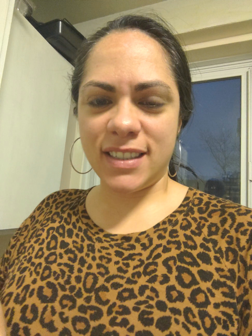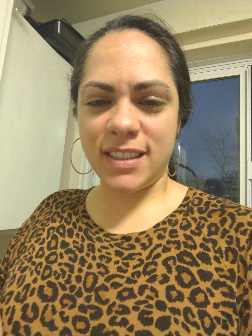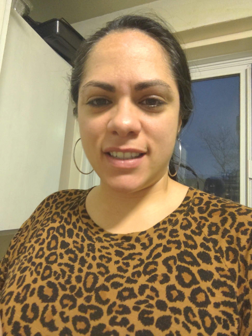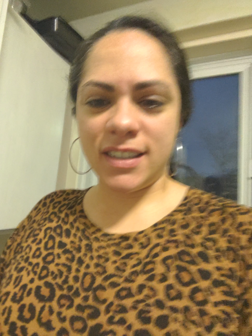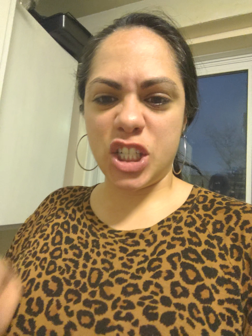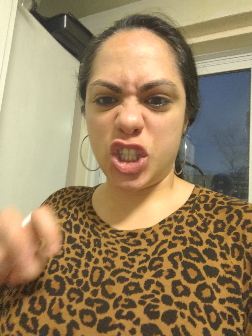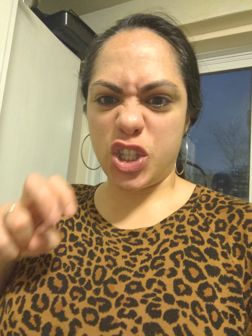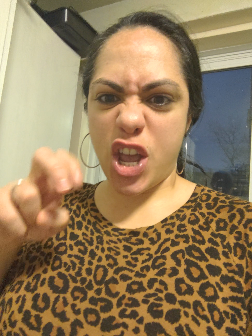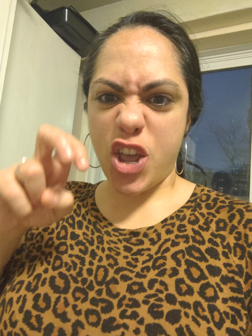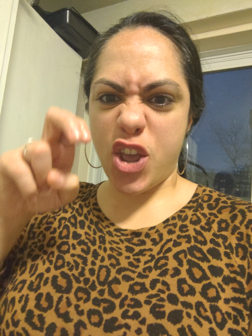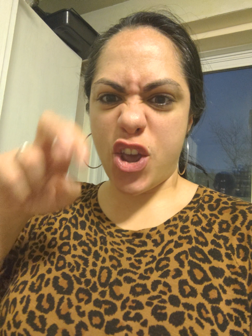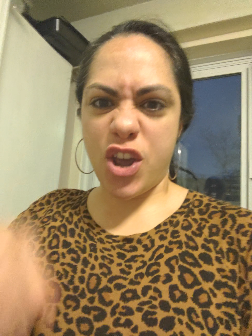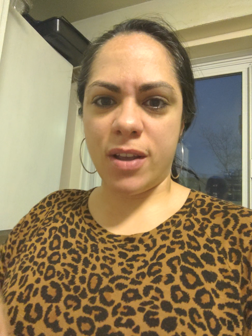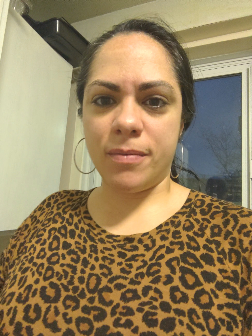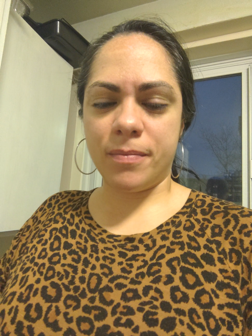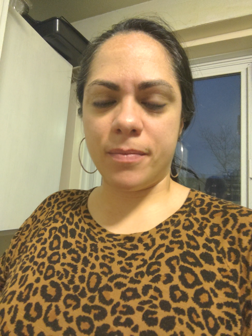stairs